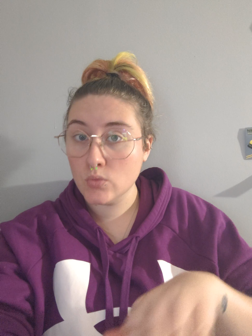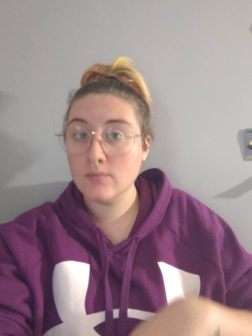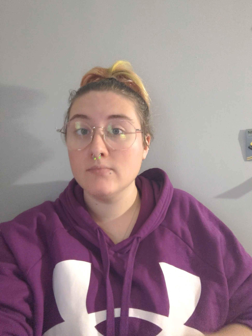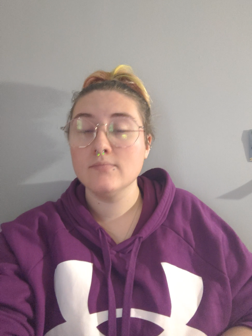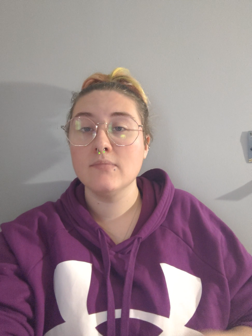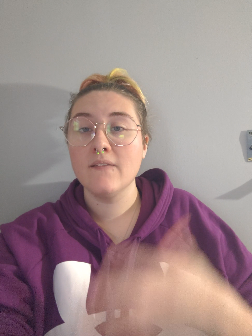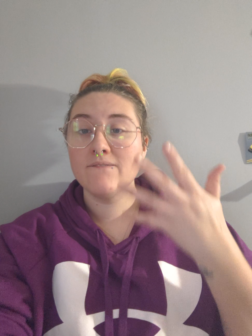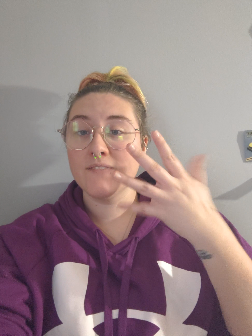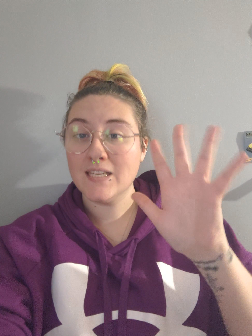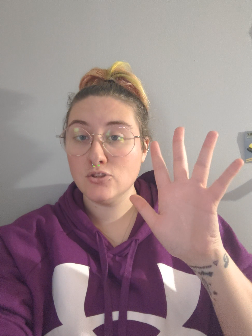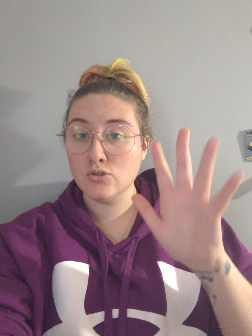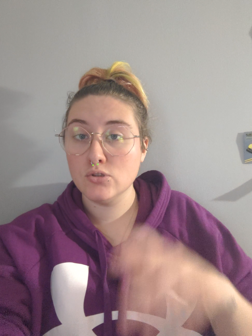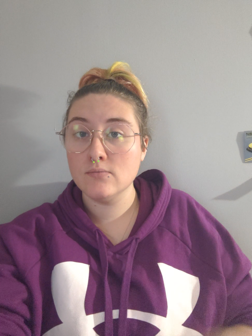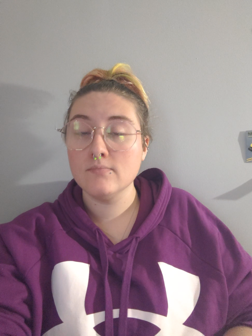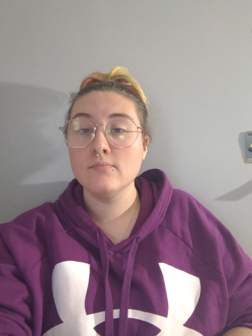finish